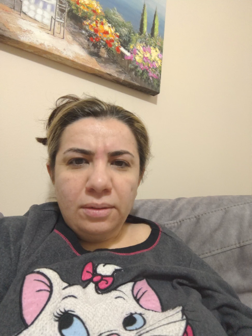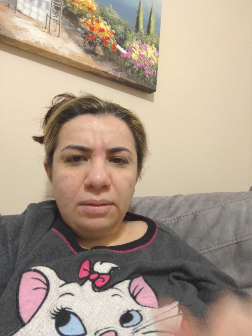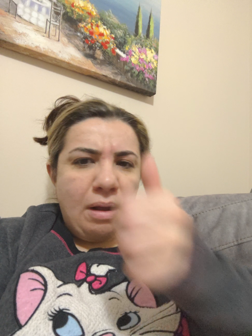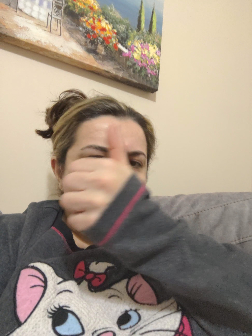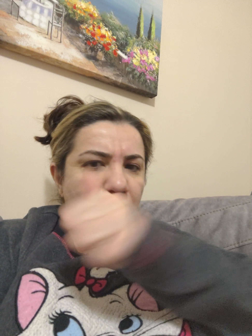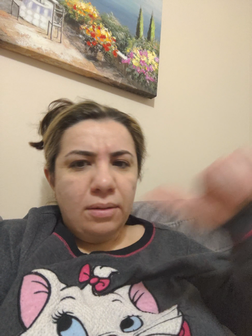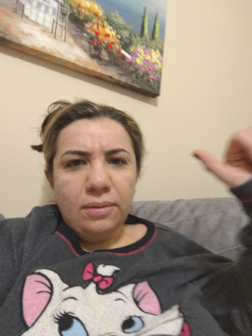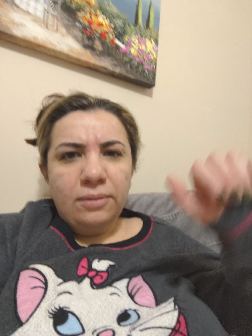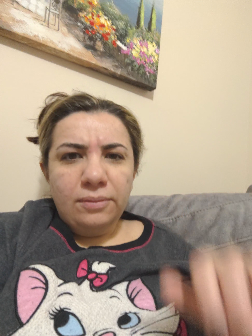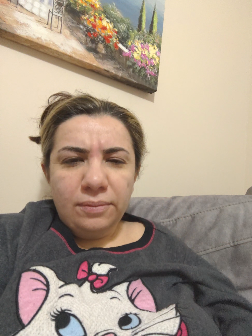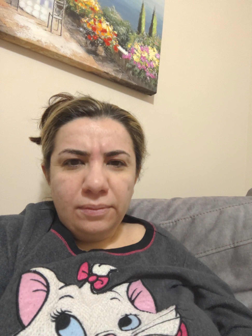any